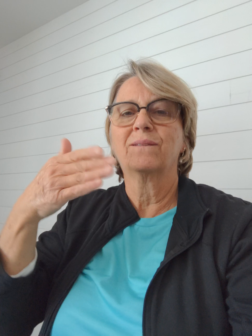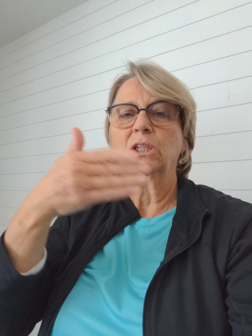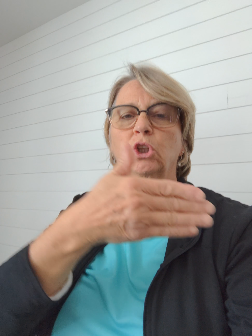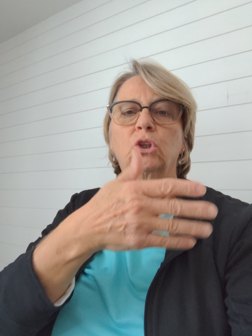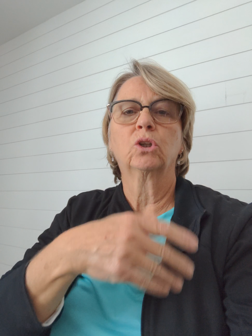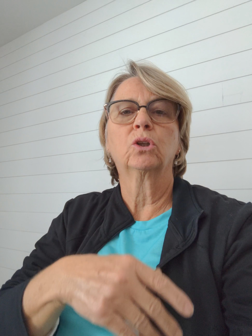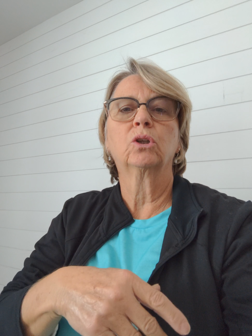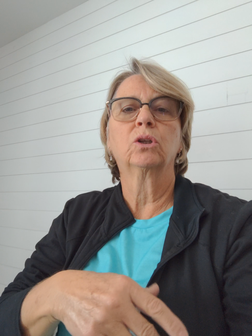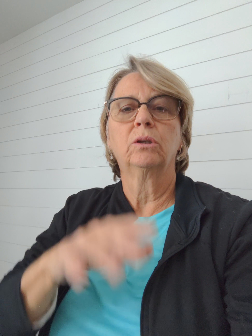fish